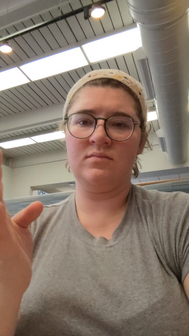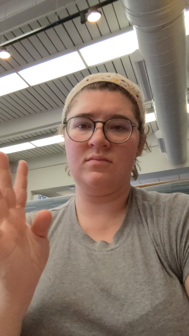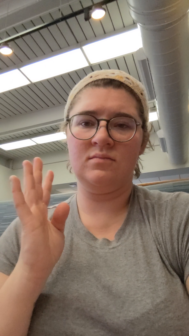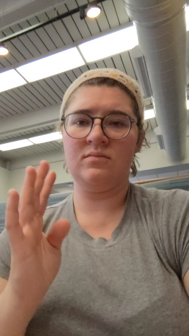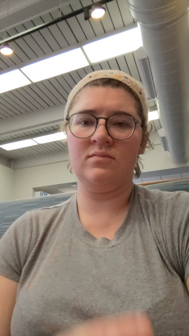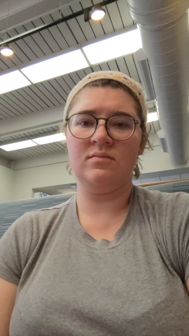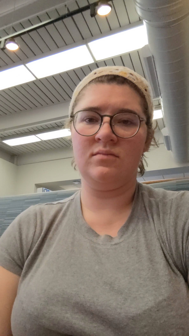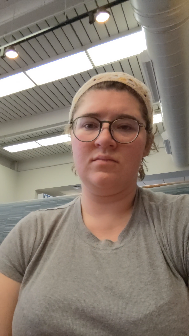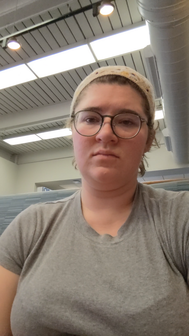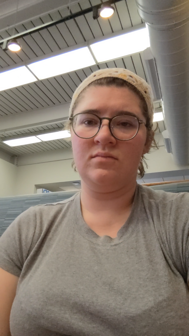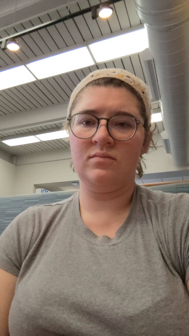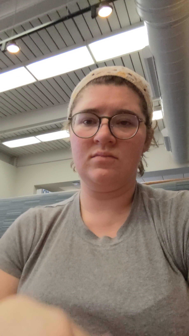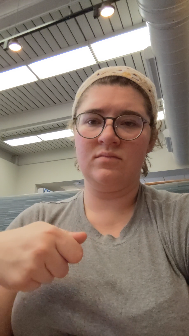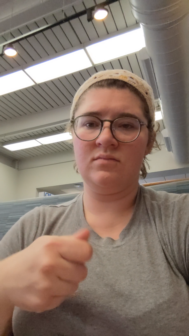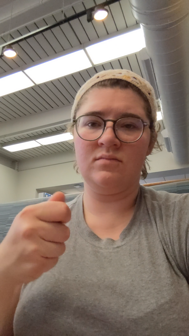shovel